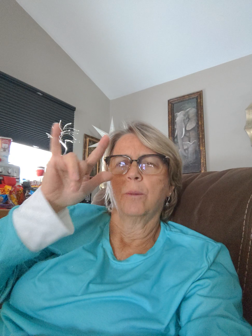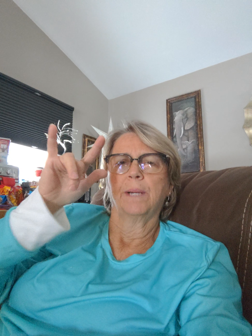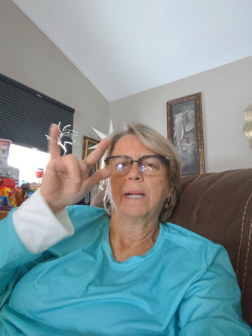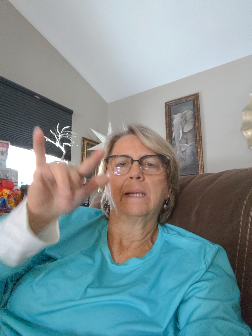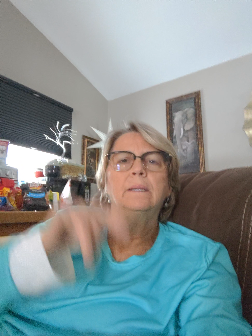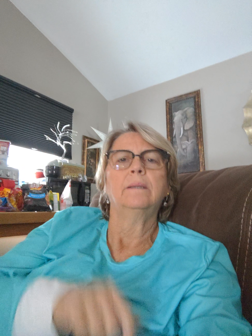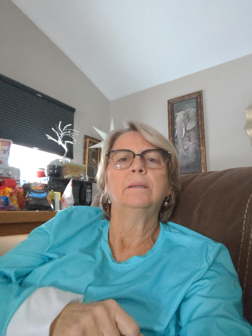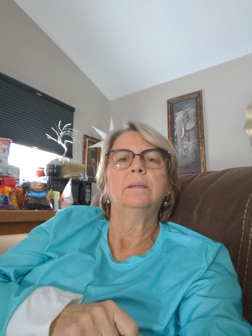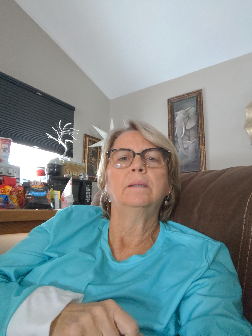airplane